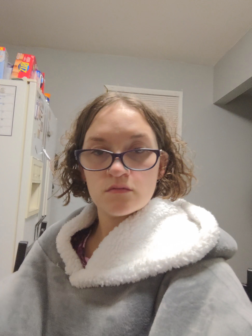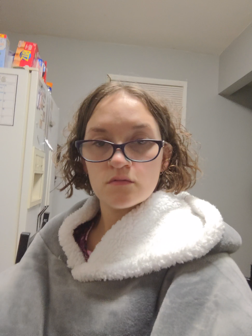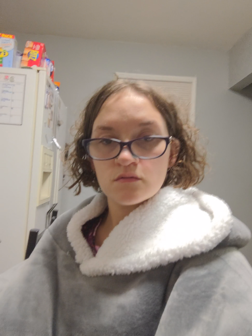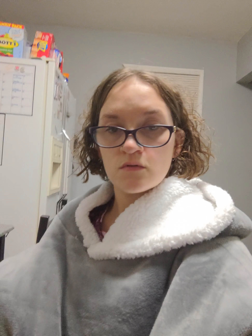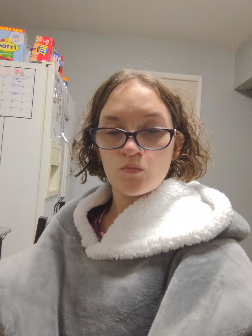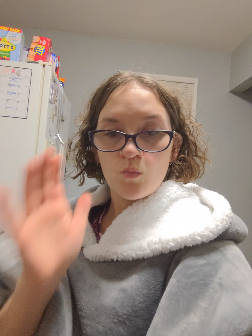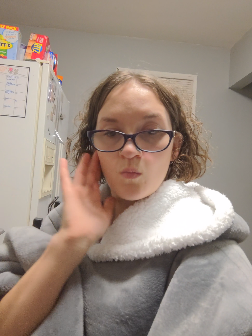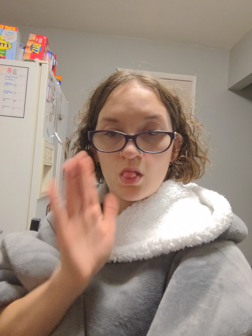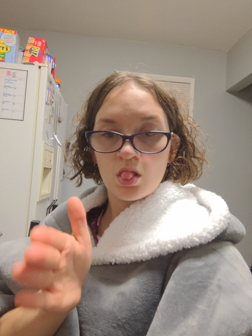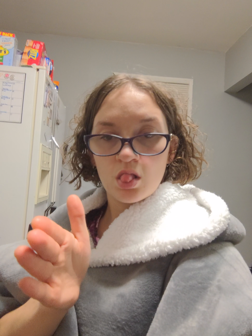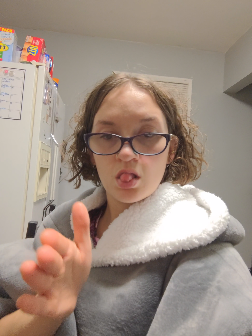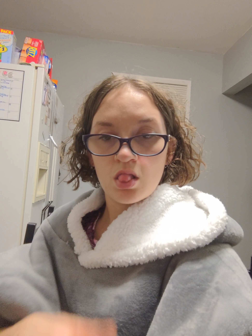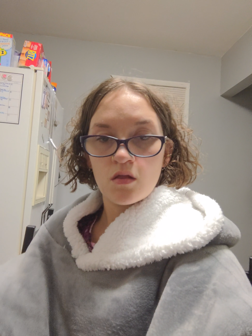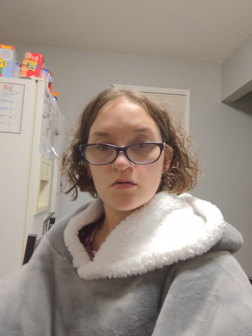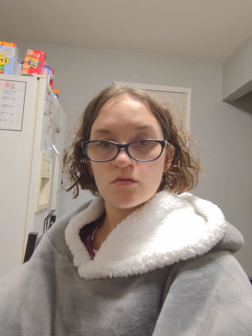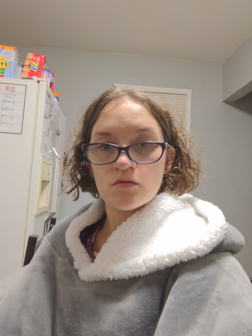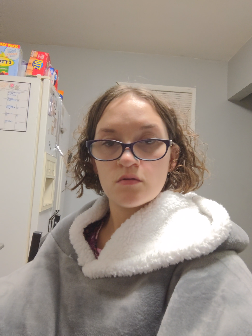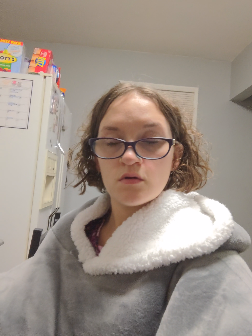will